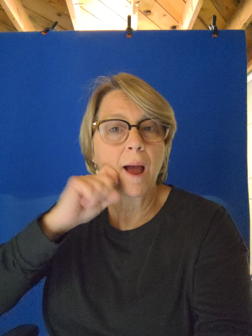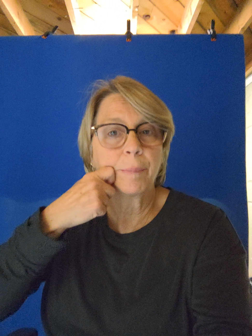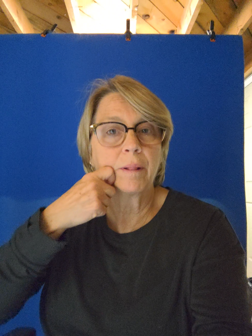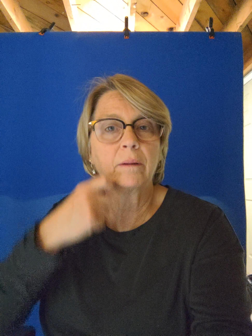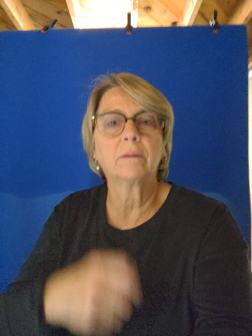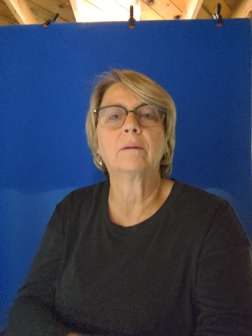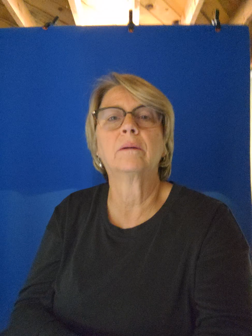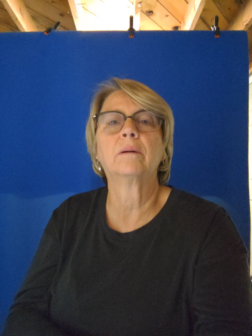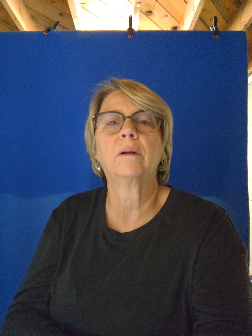apple